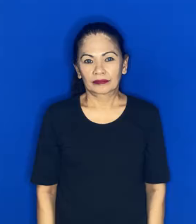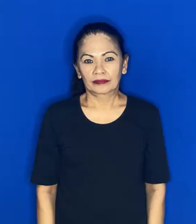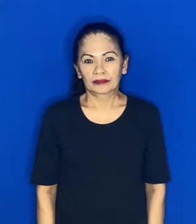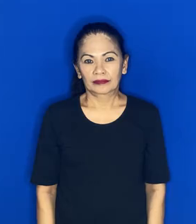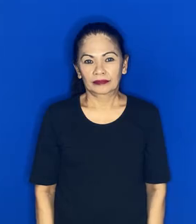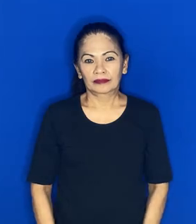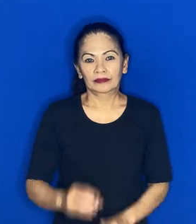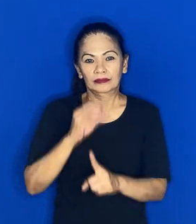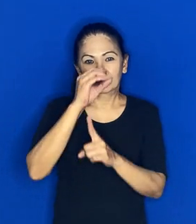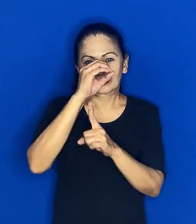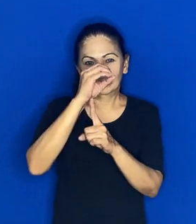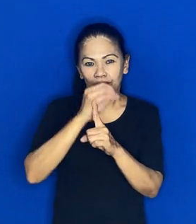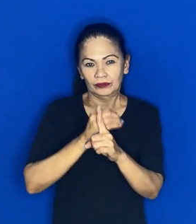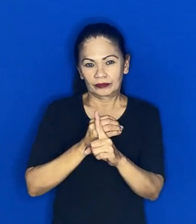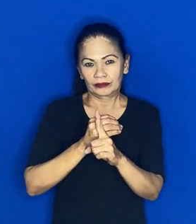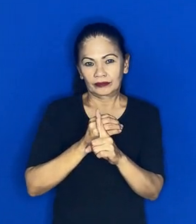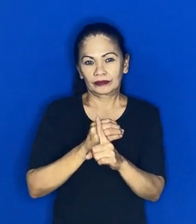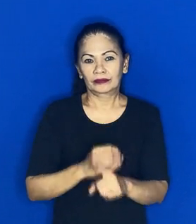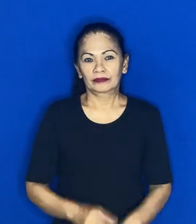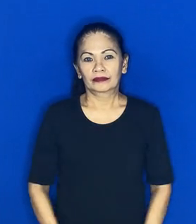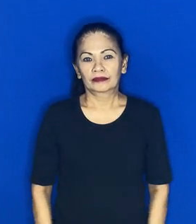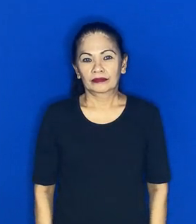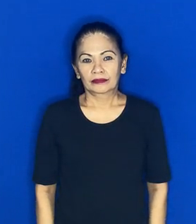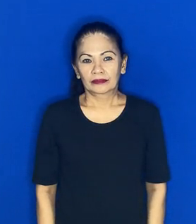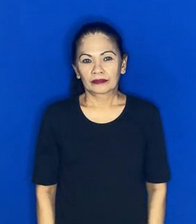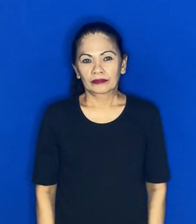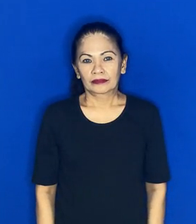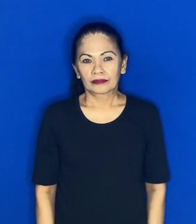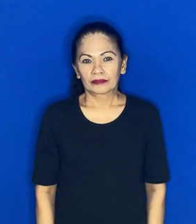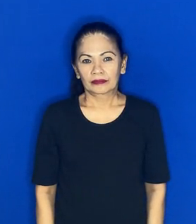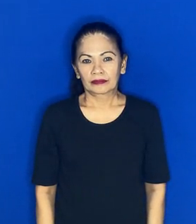october